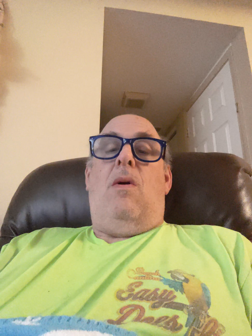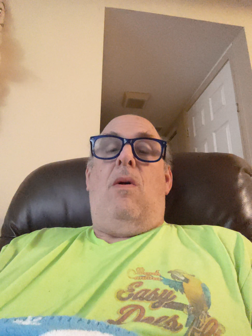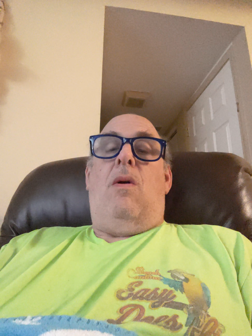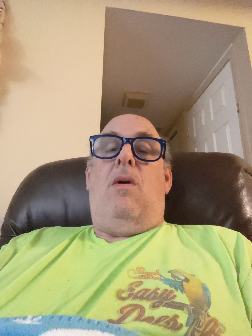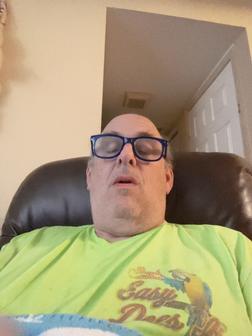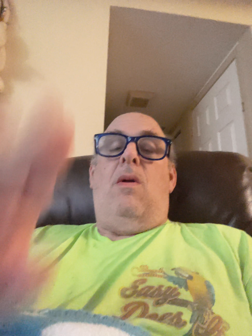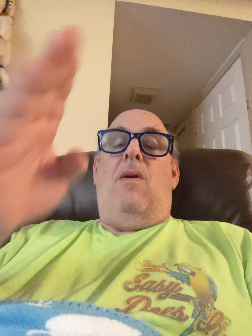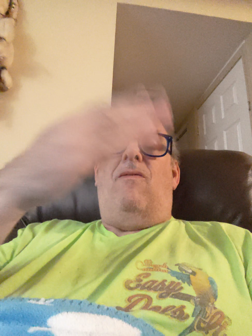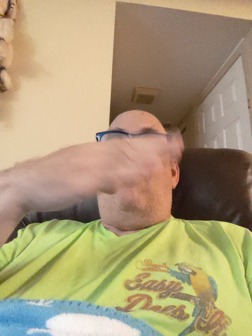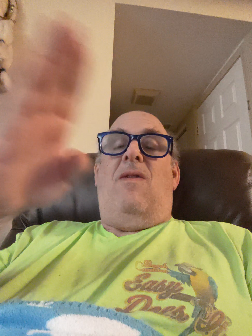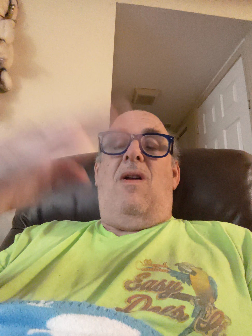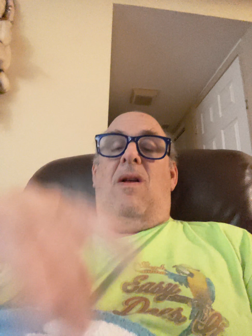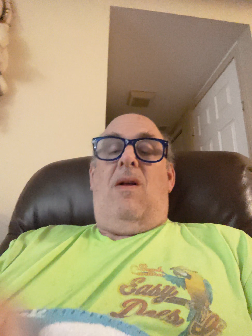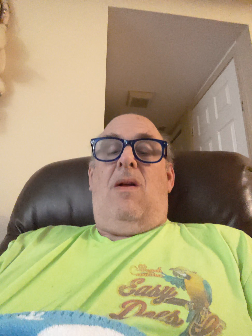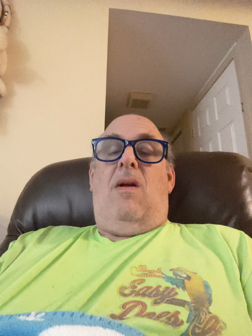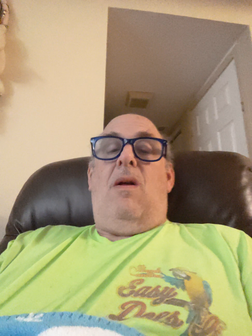flag